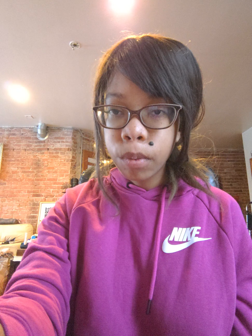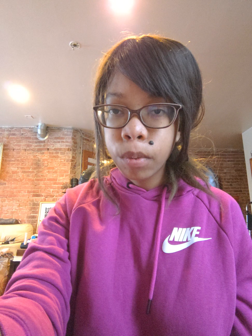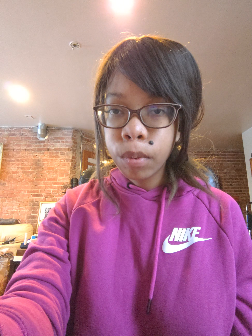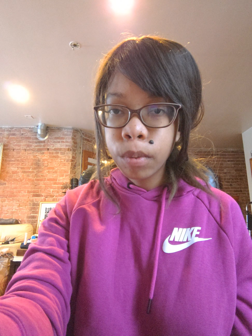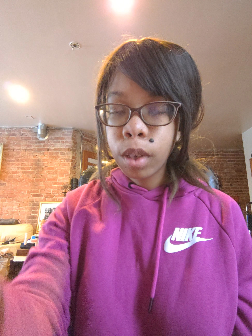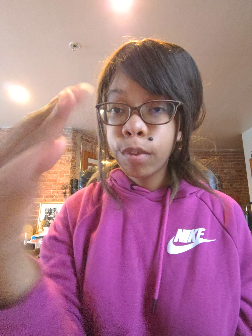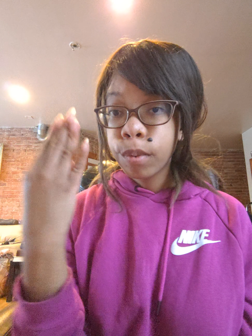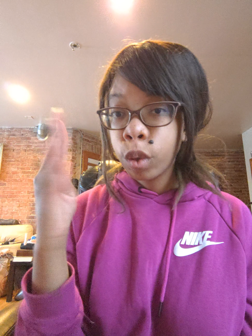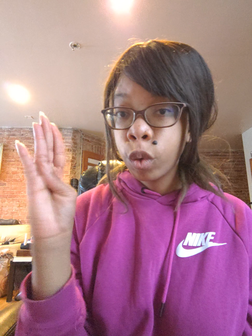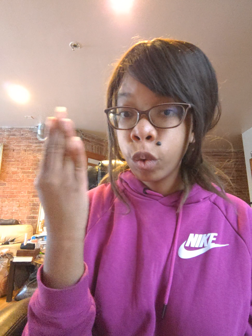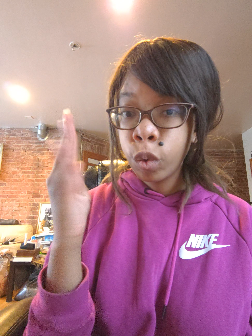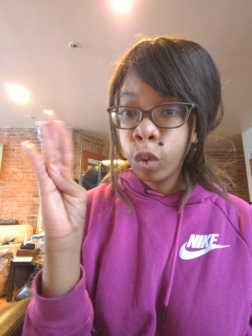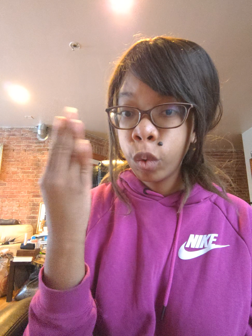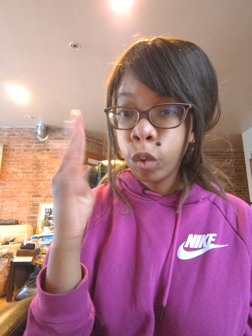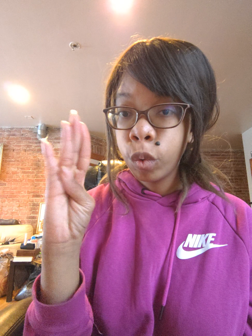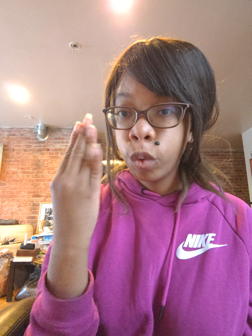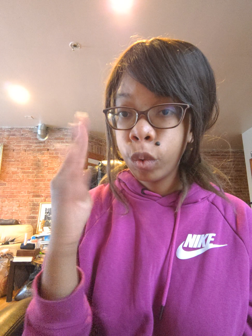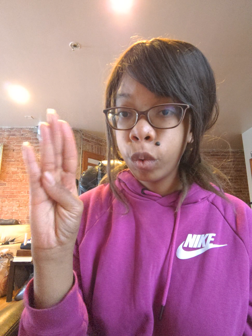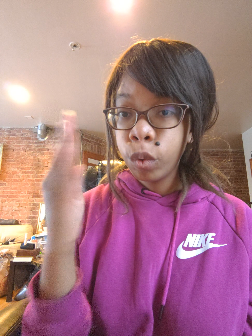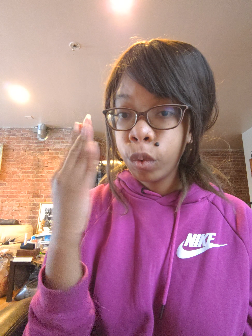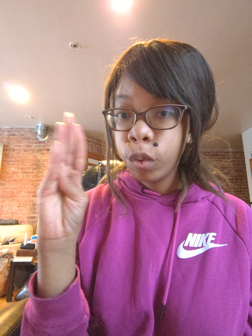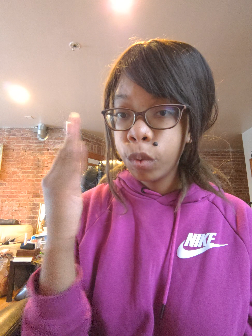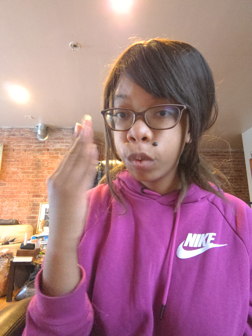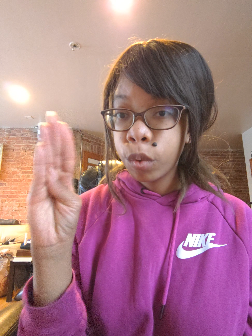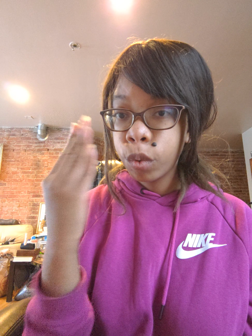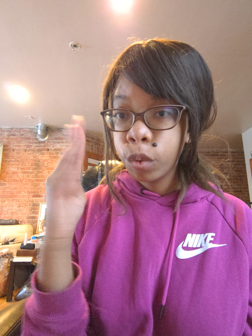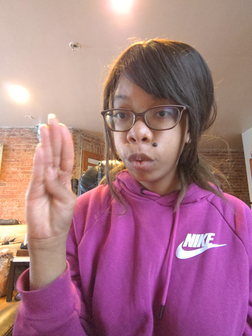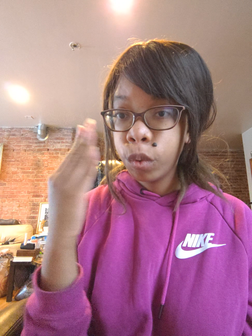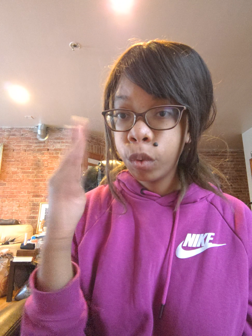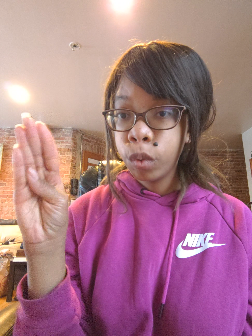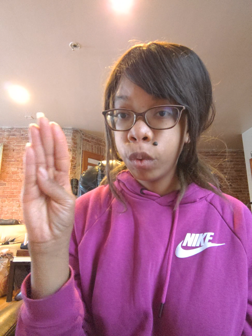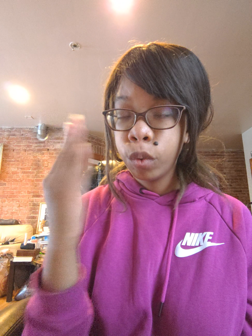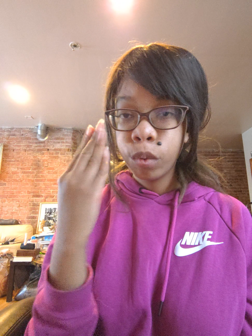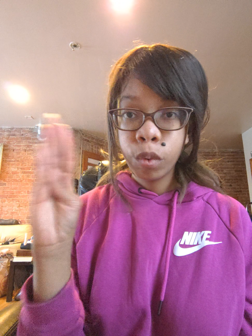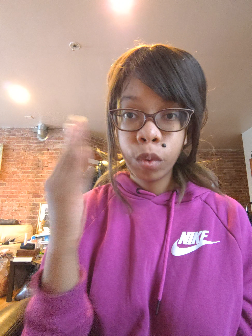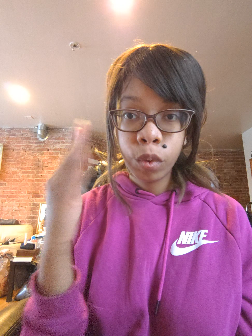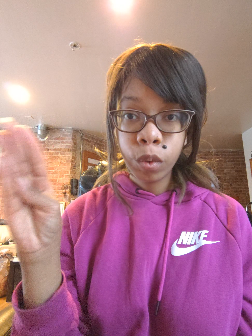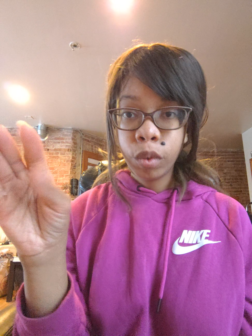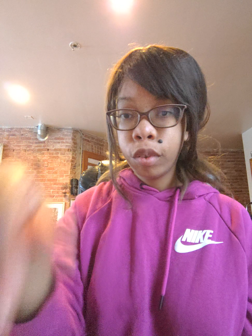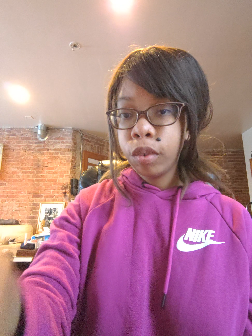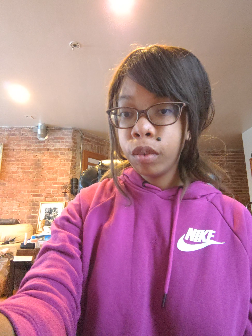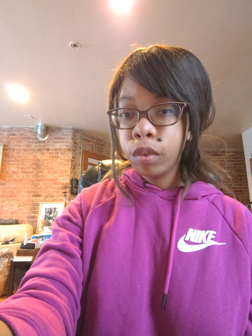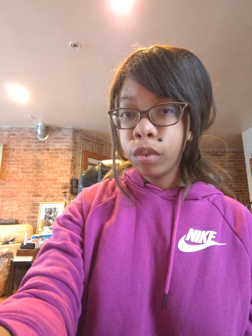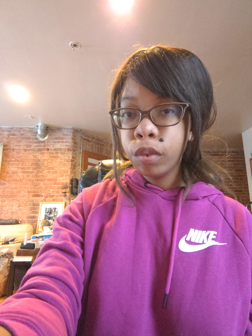blue